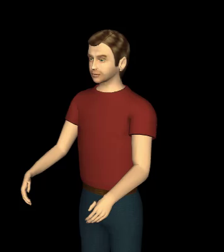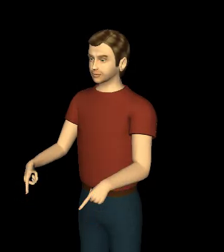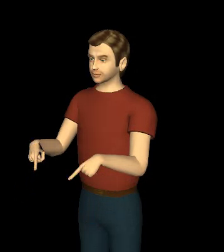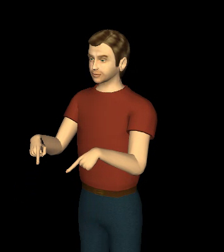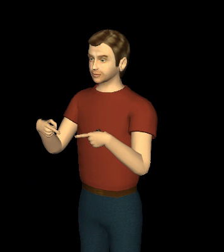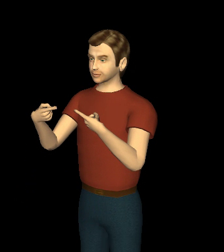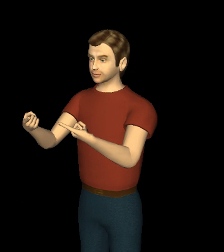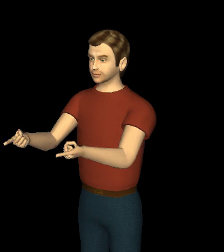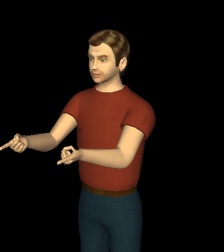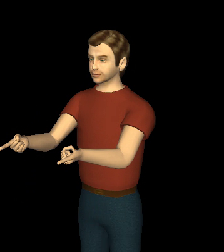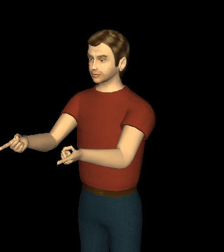يذهب